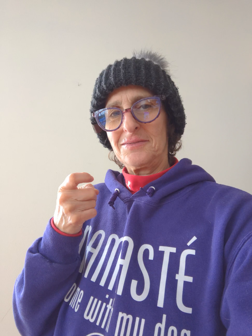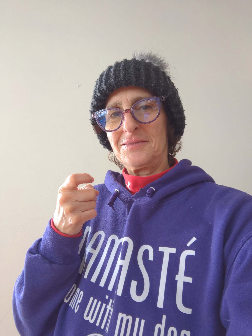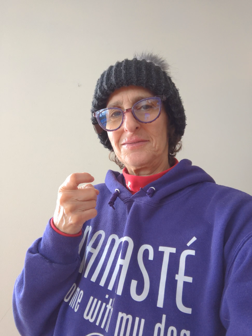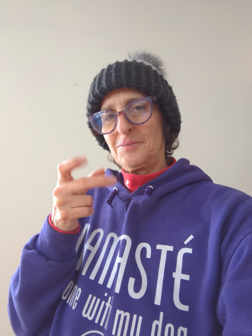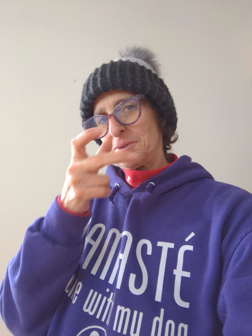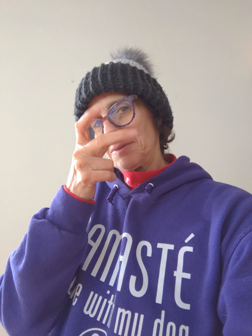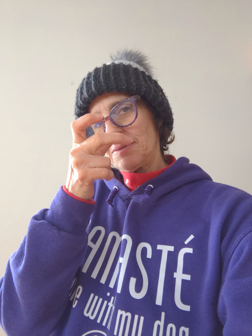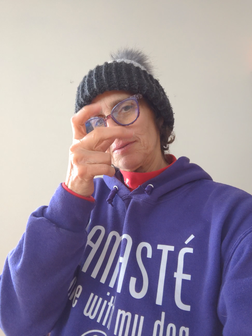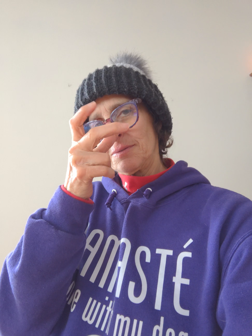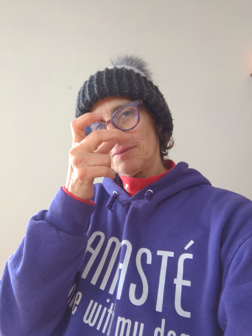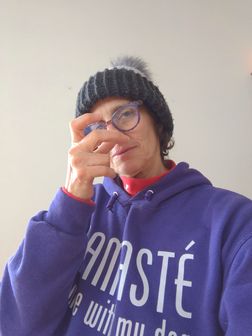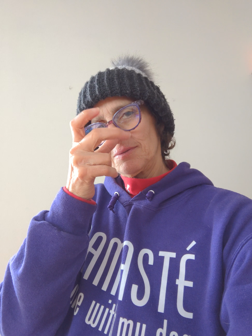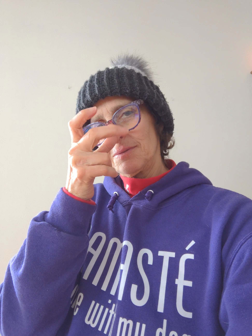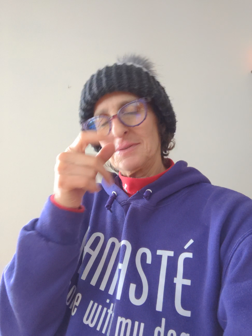bug